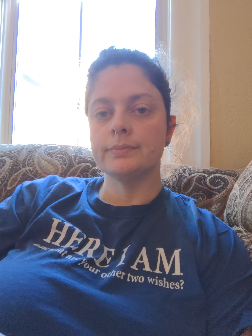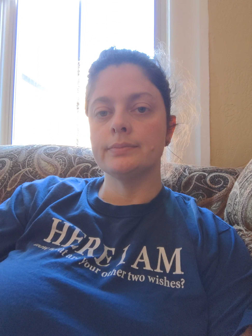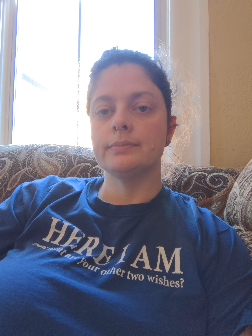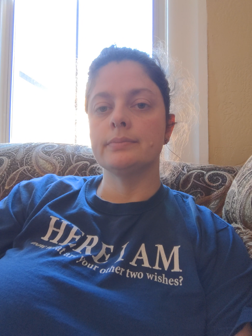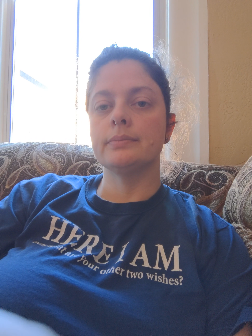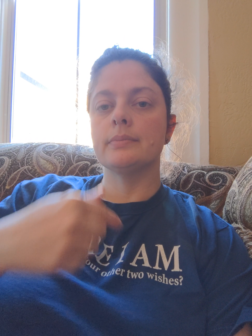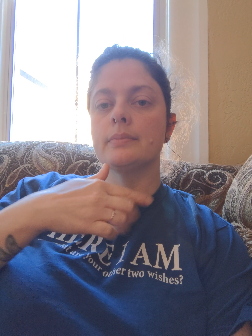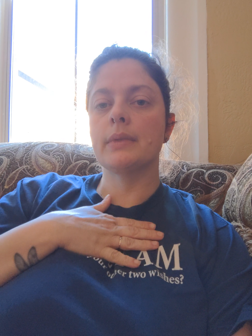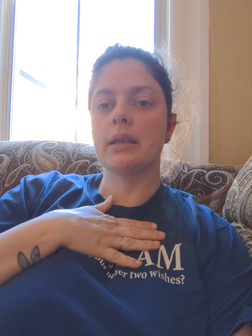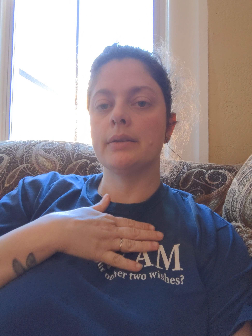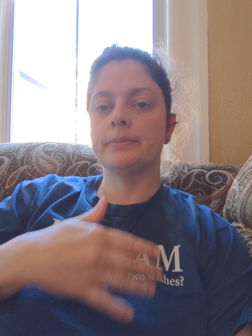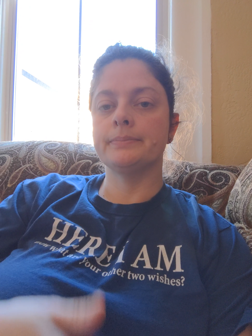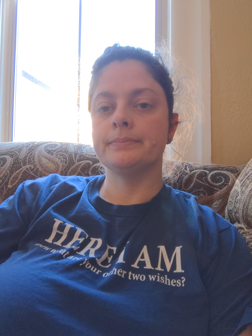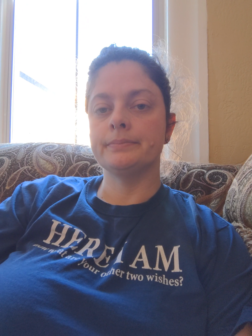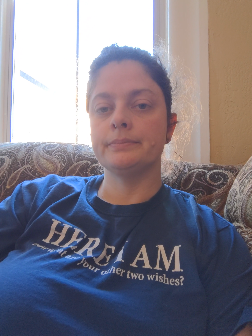my